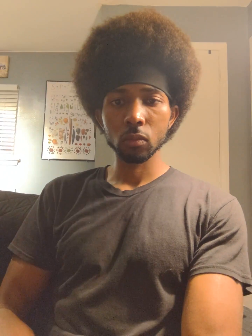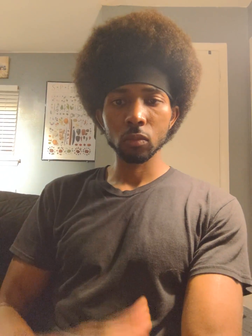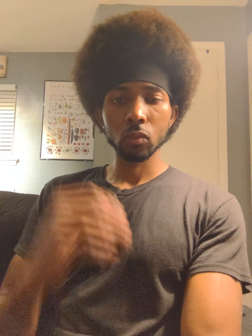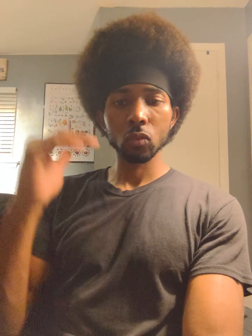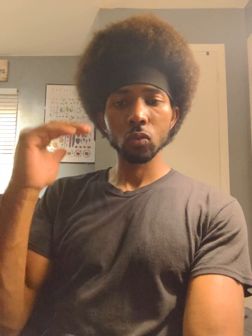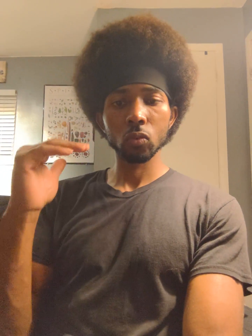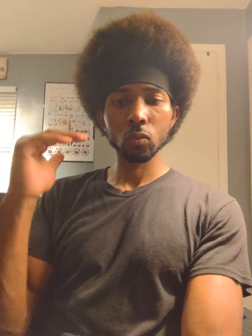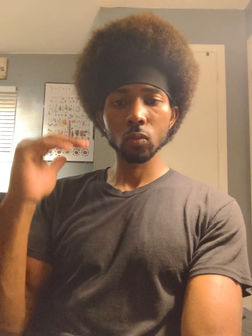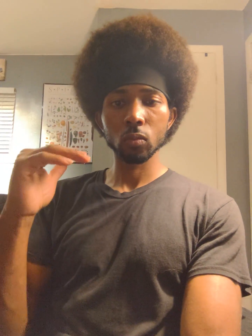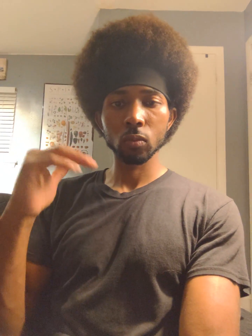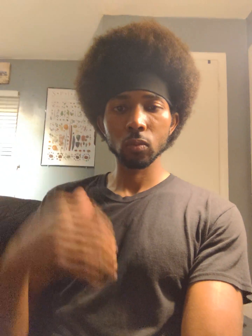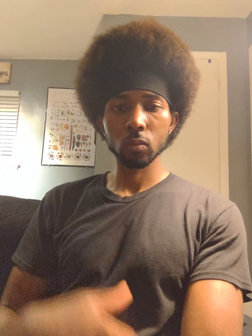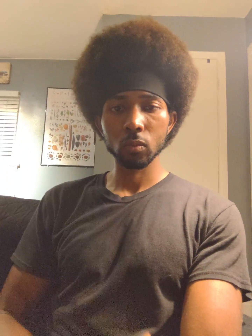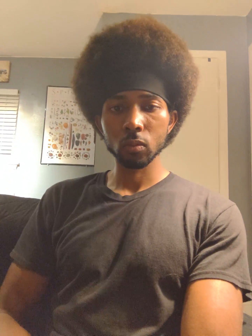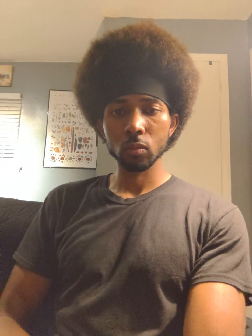short